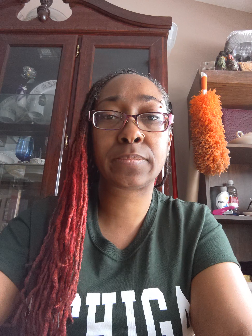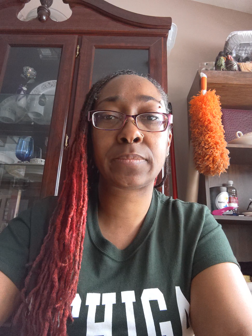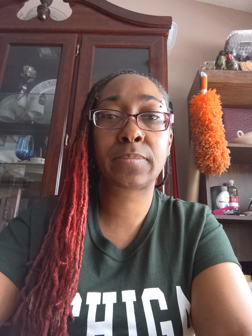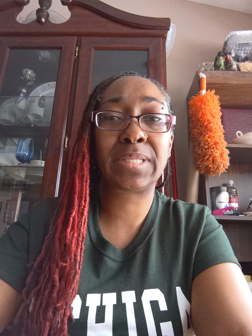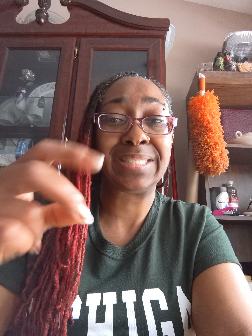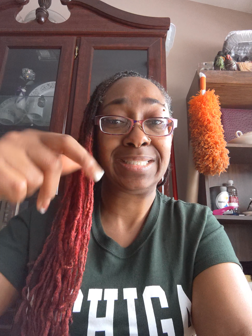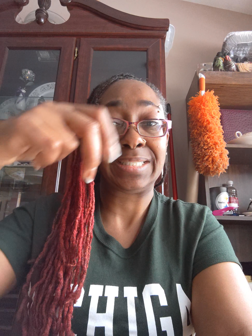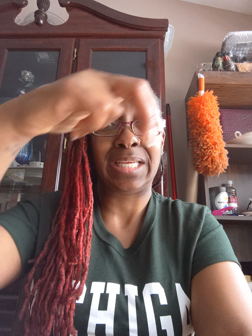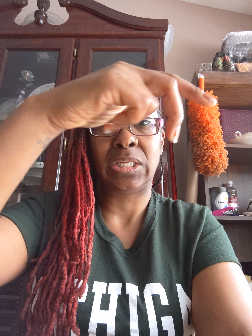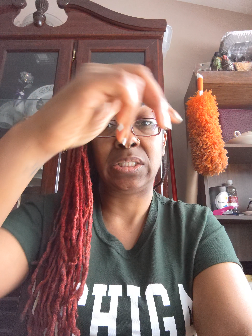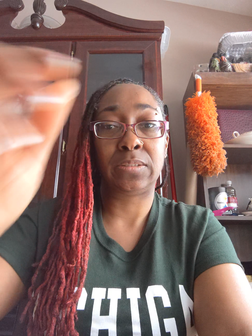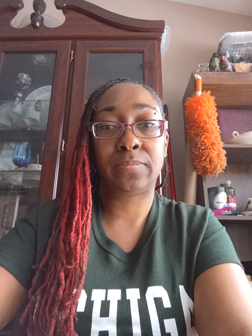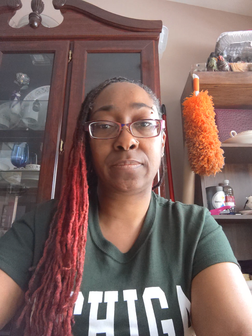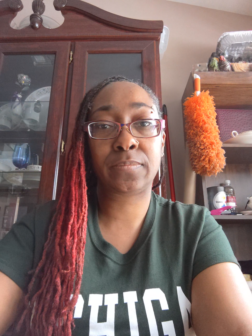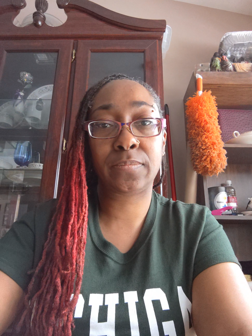stairs